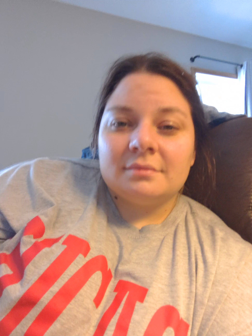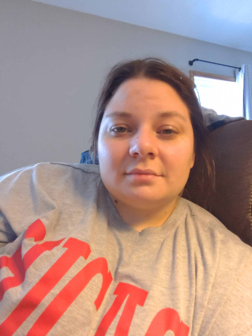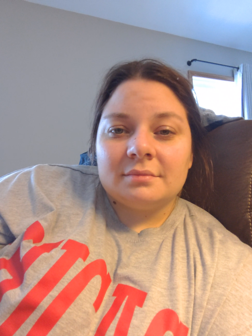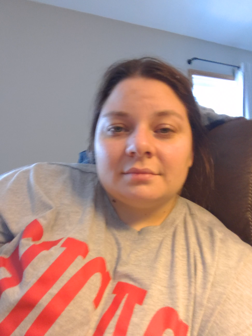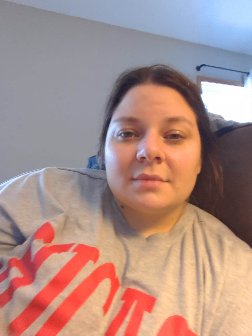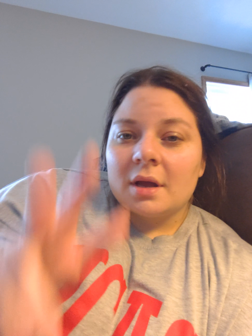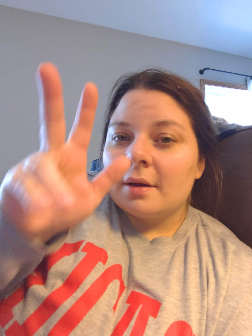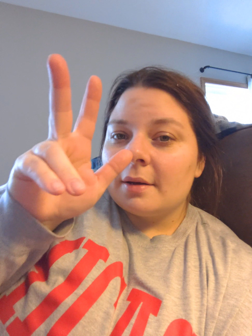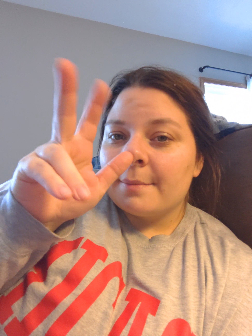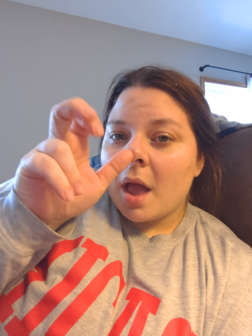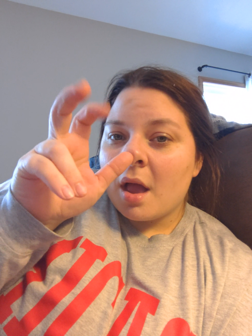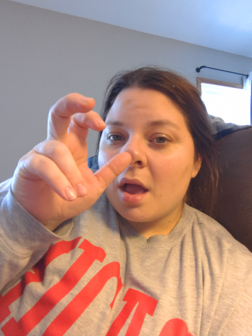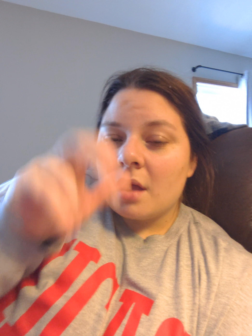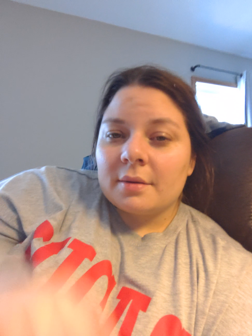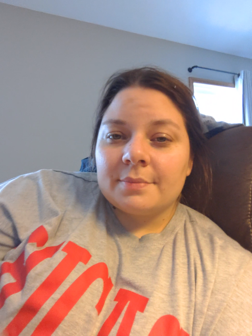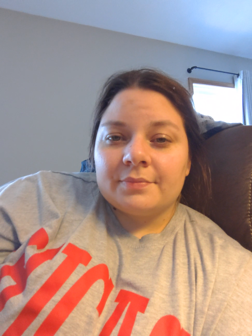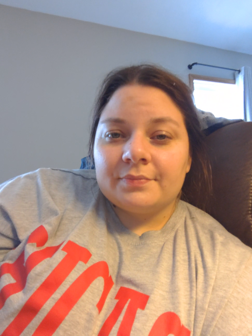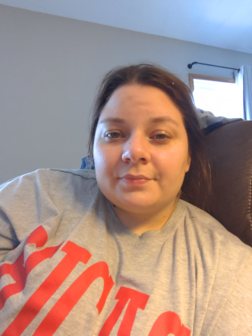bug